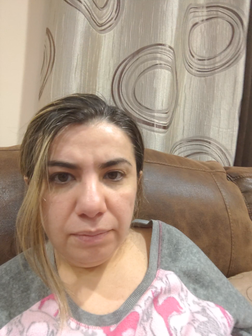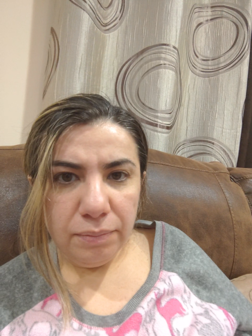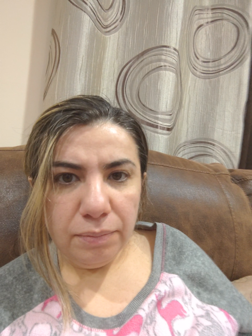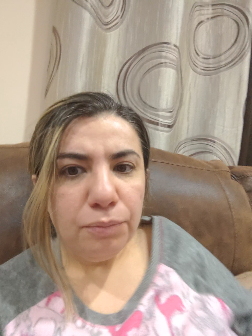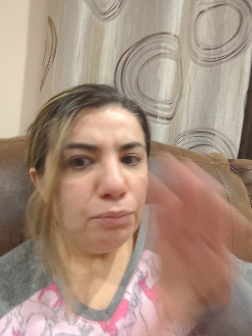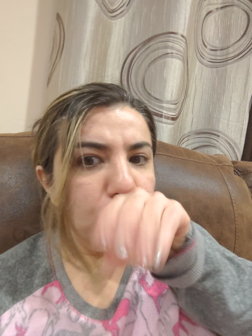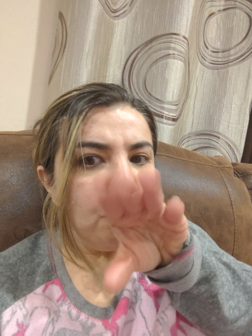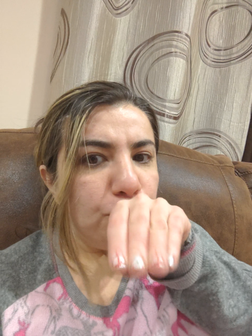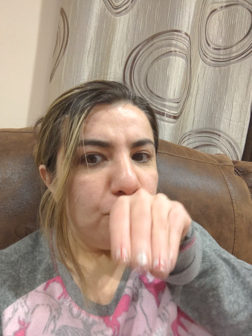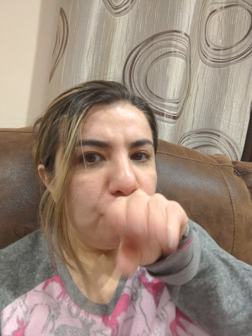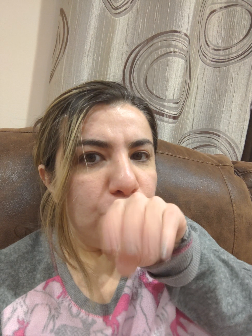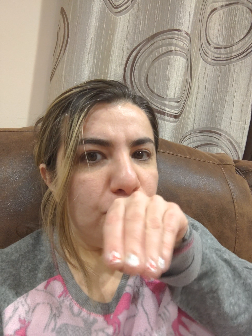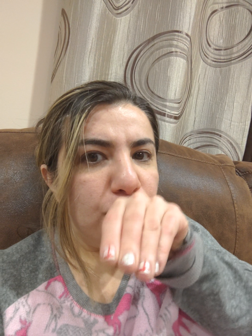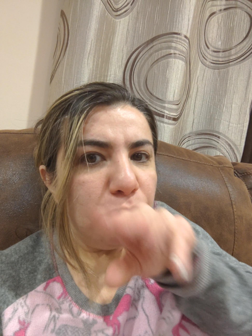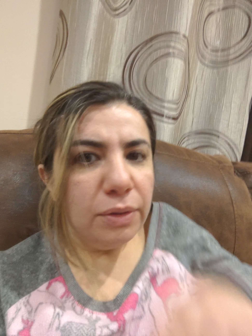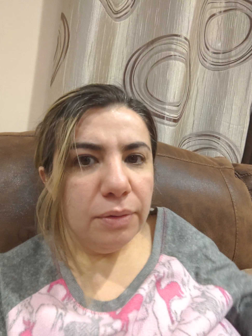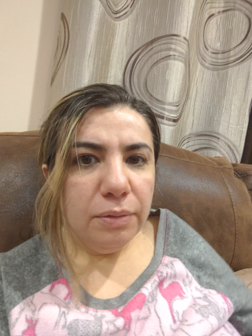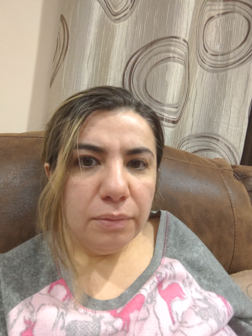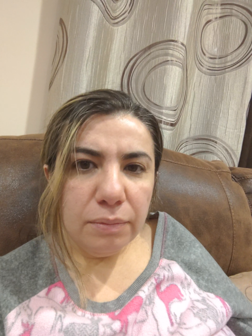duck